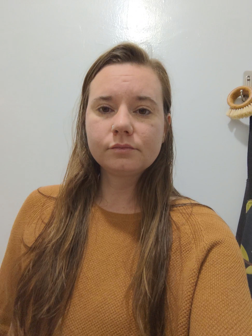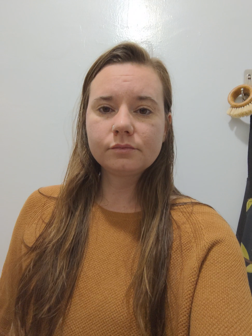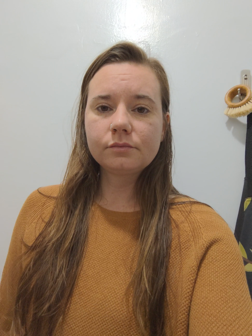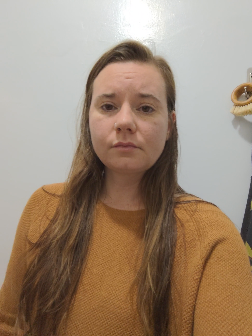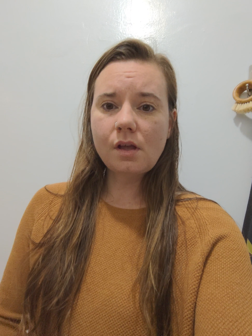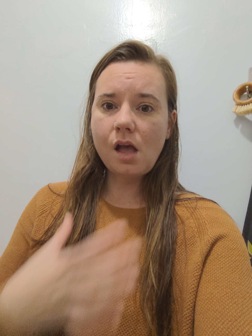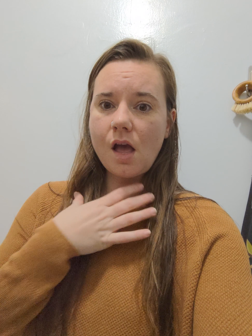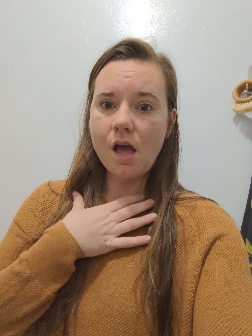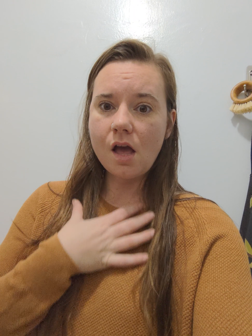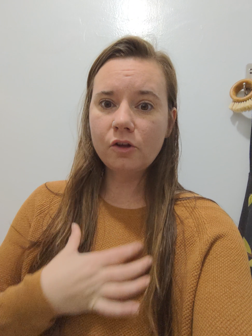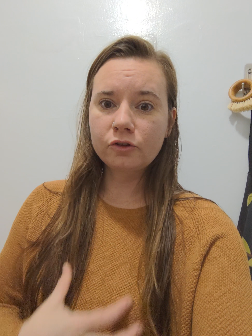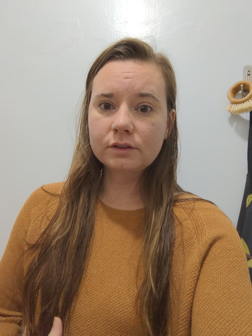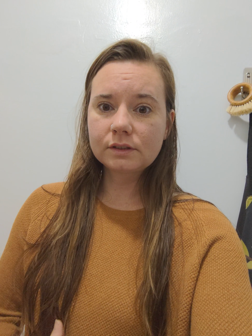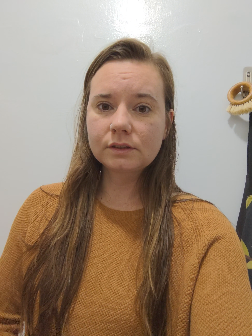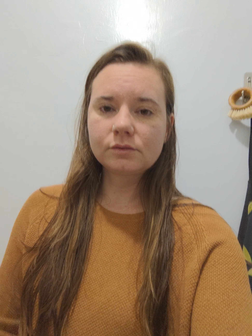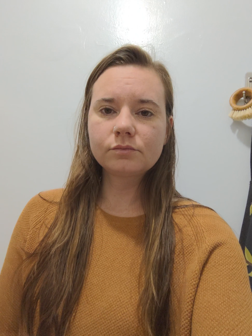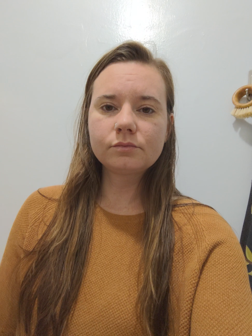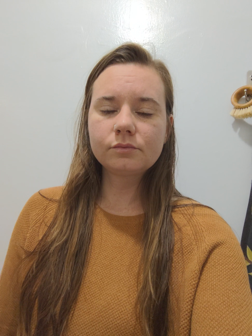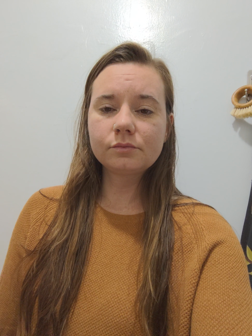hungry